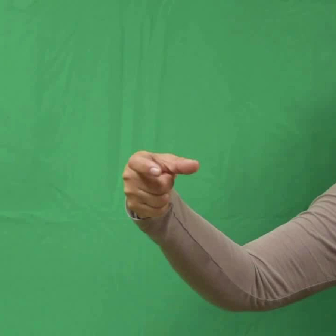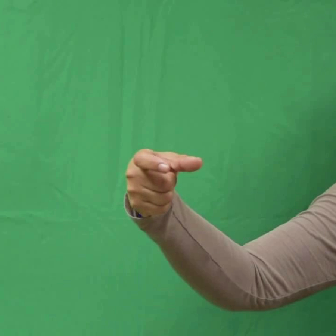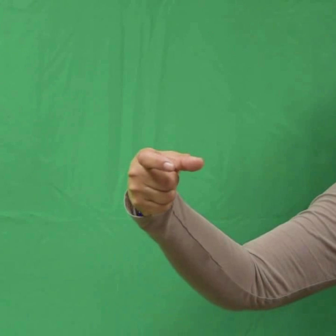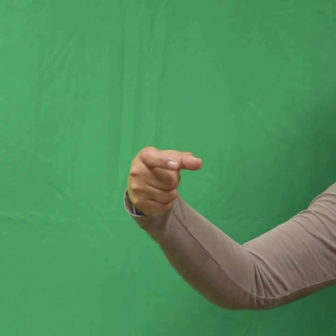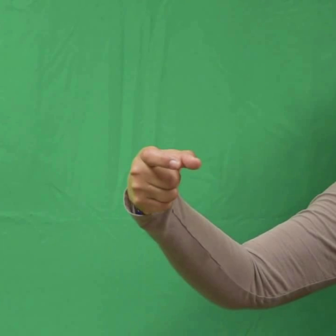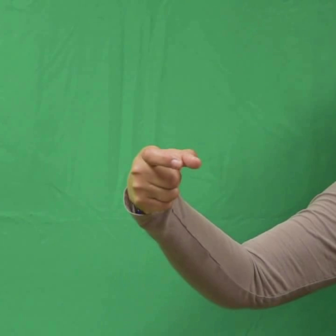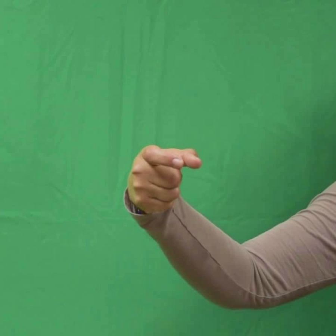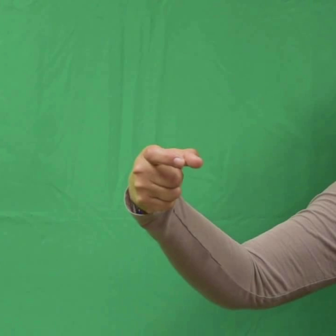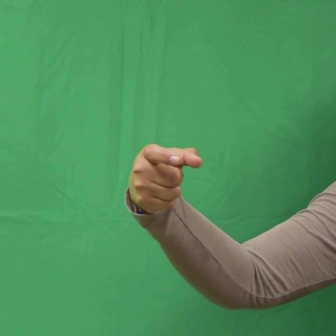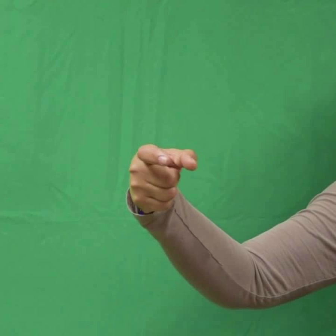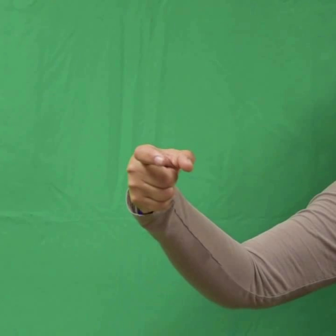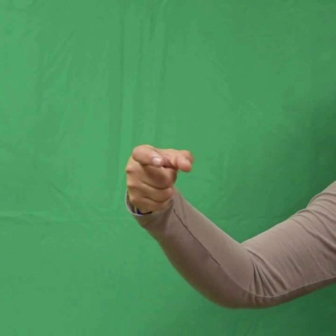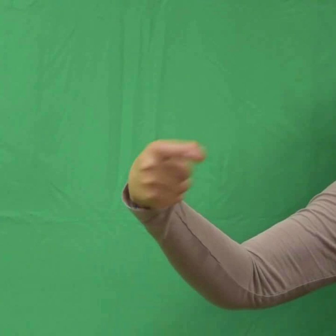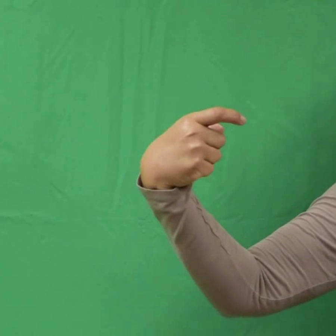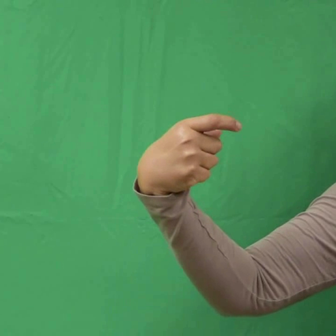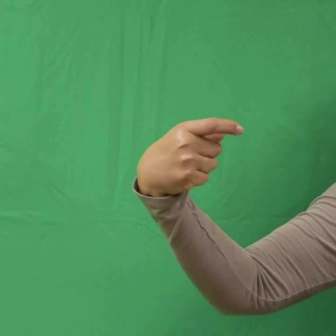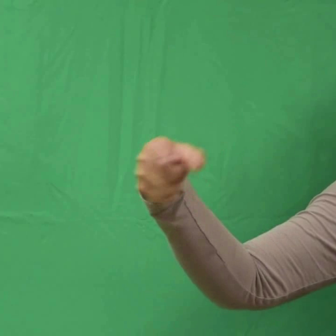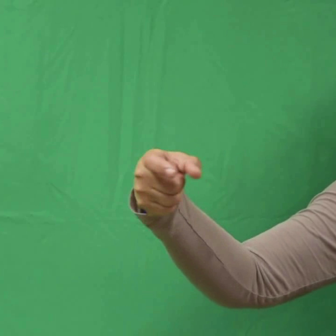X